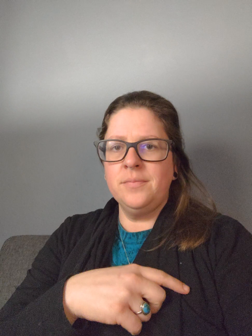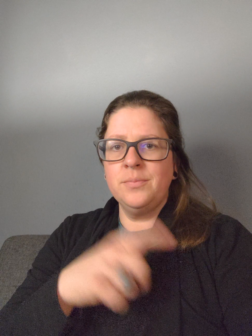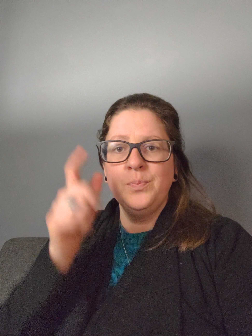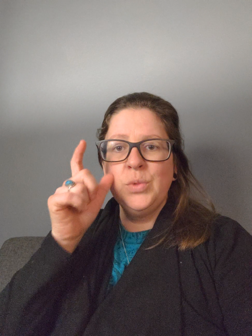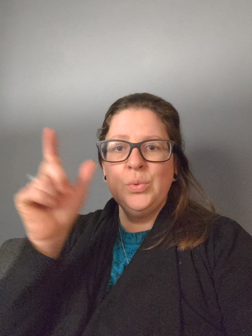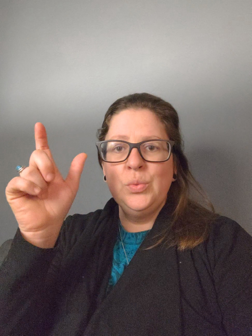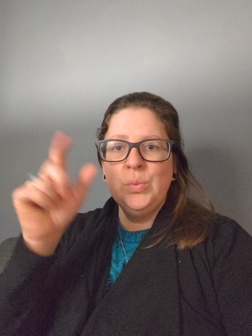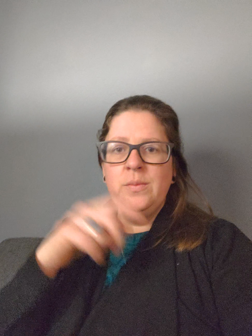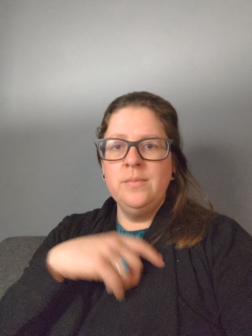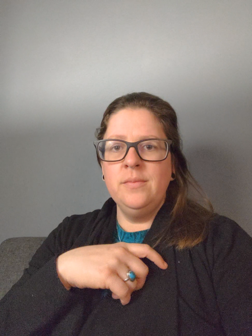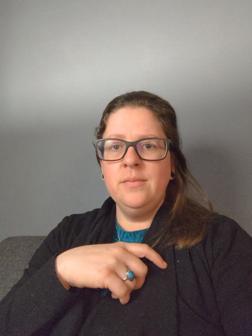moon